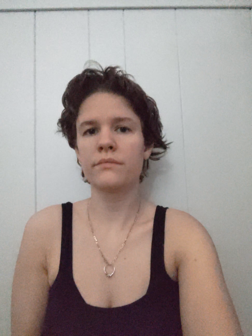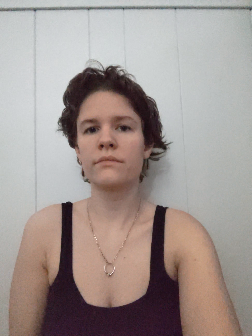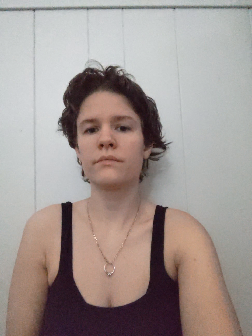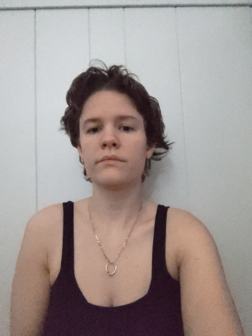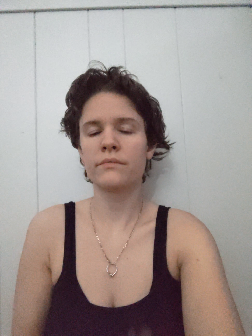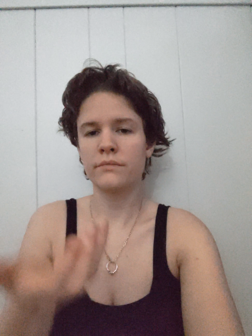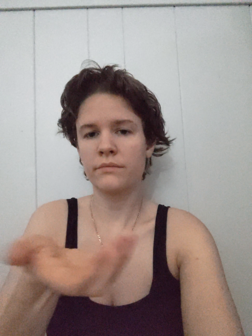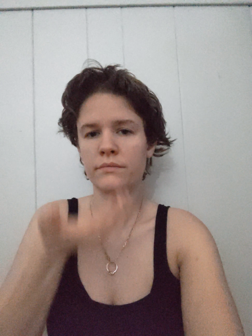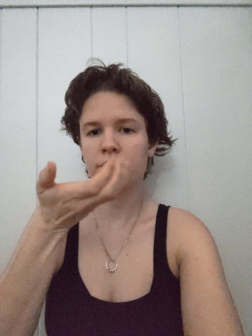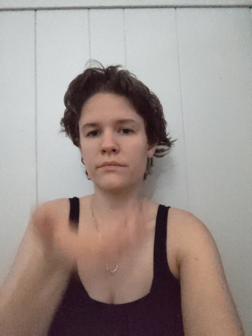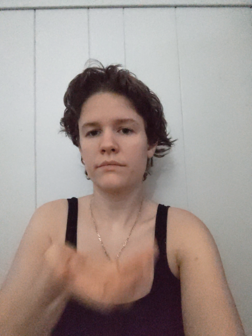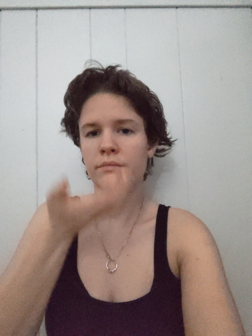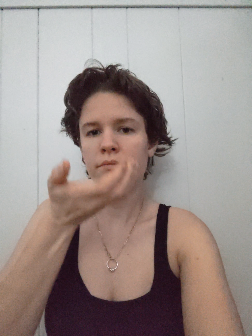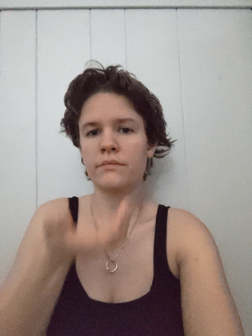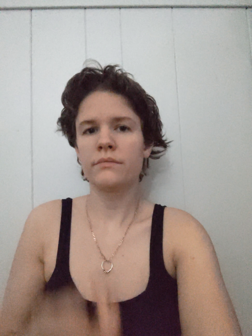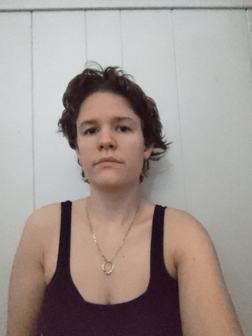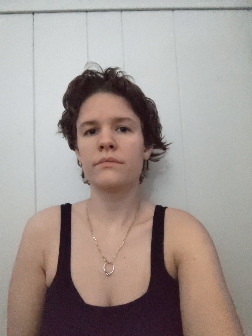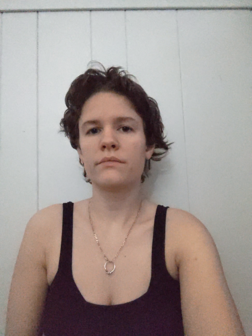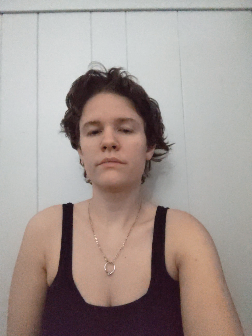cereal